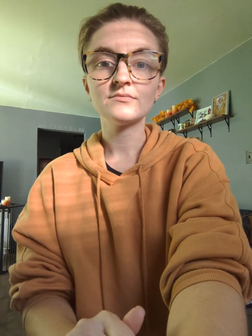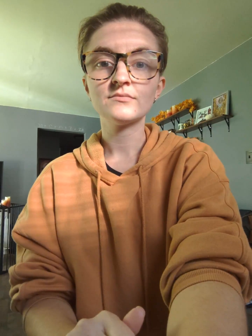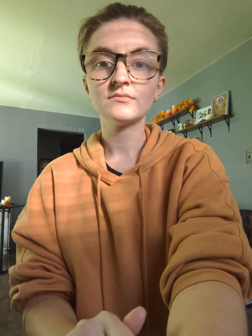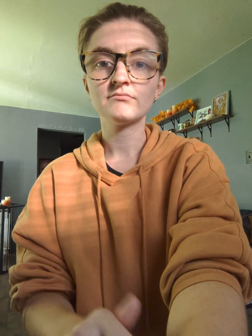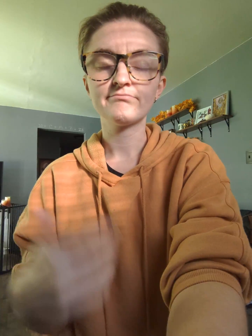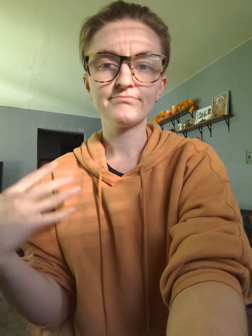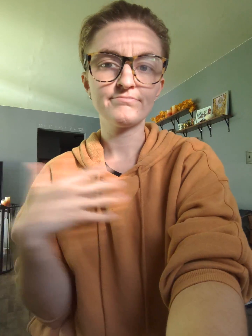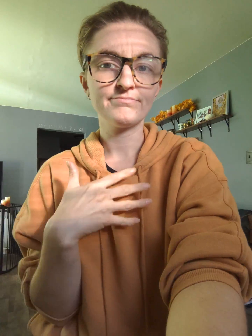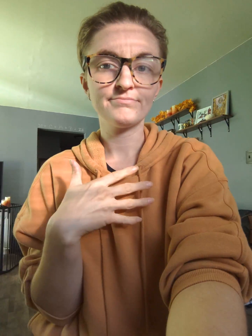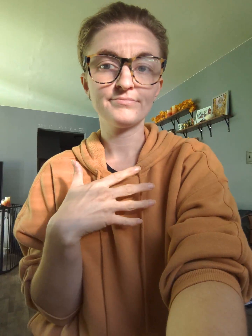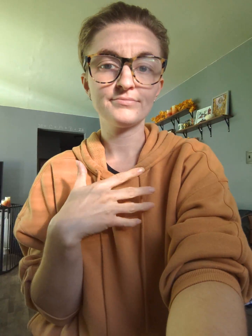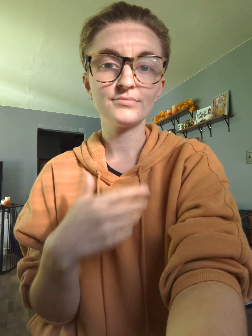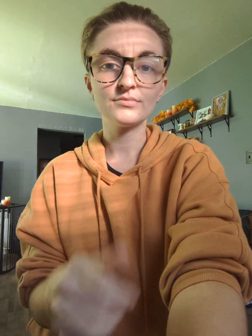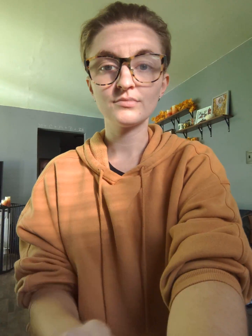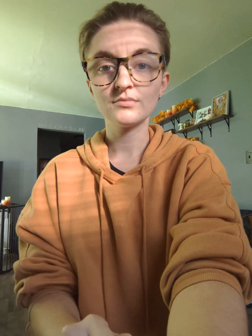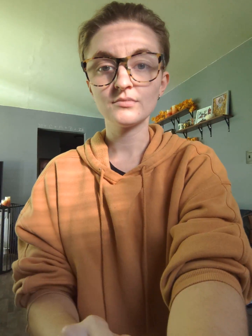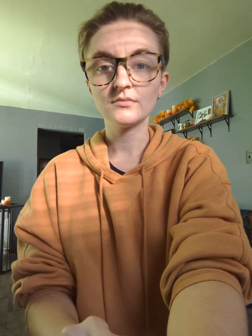scared